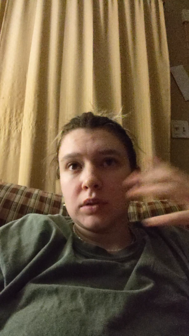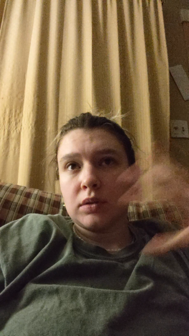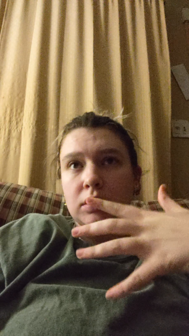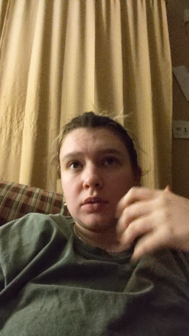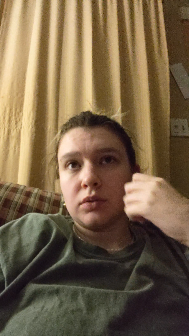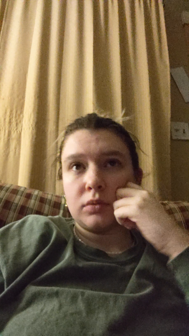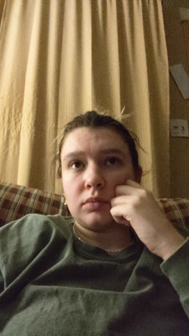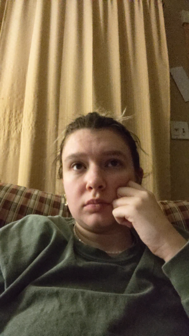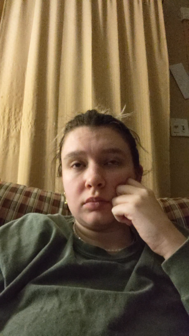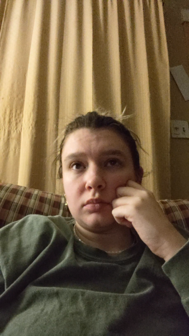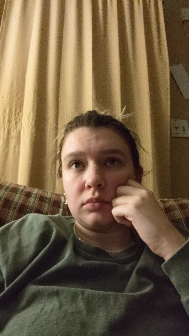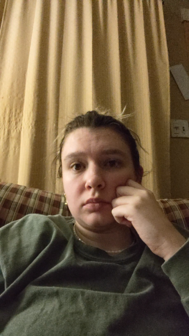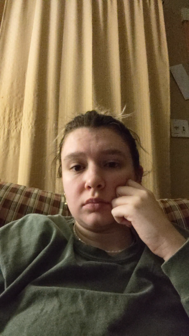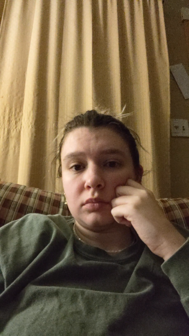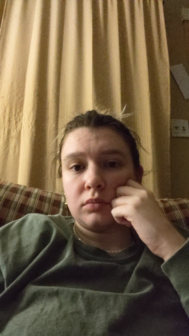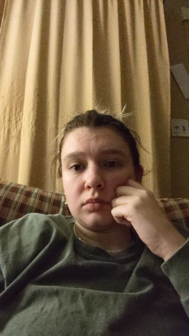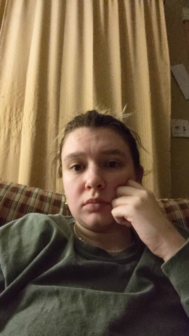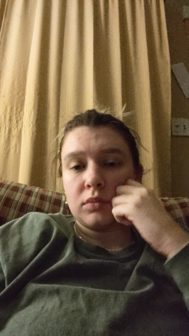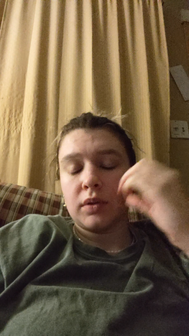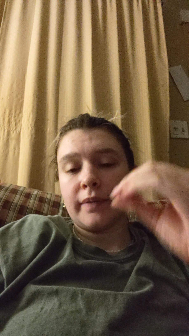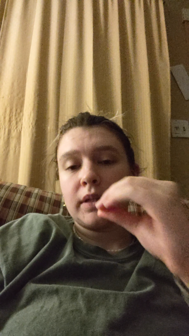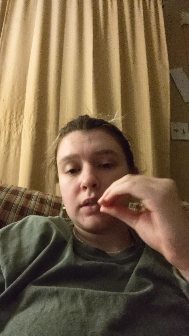fix